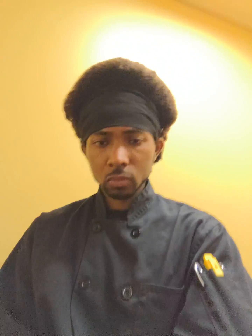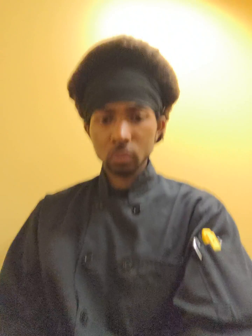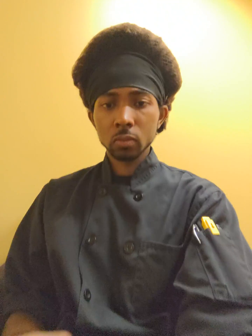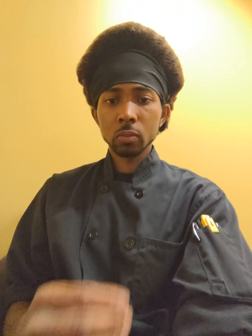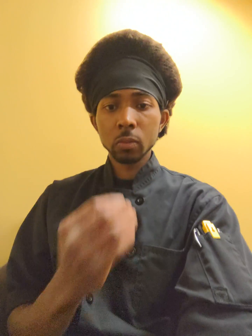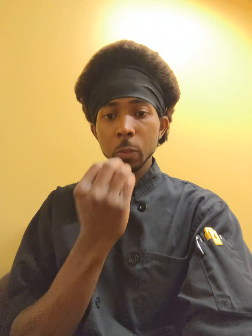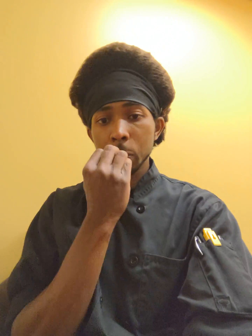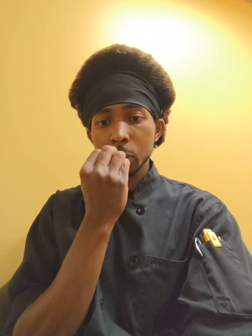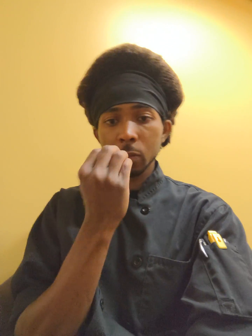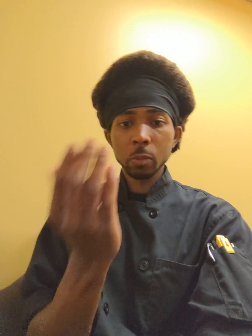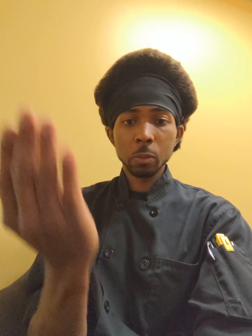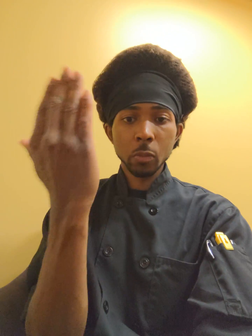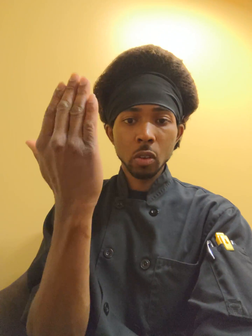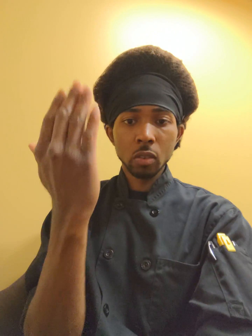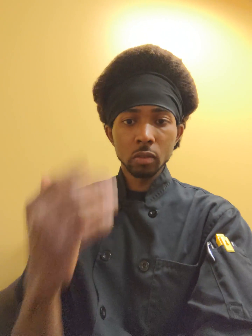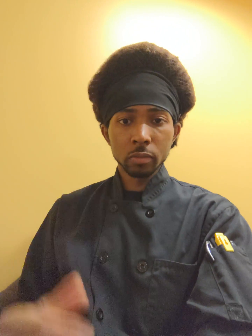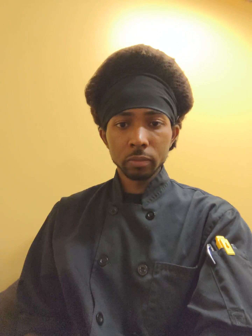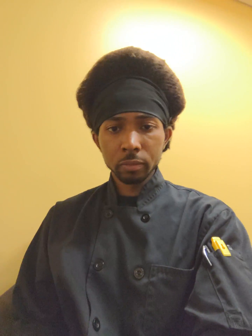breakfast